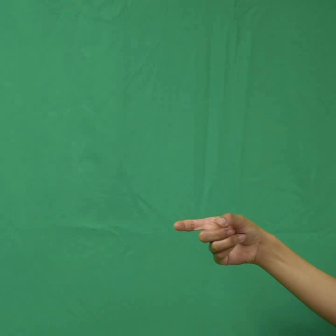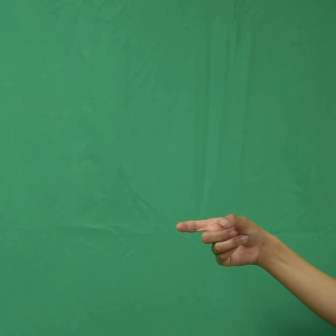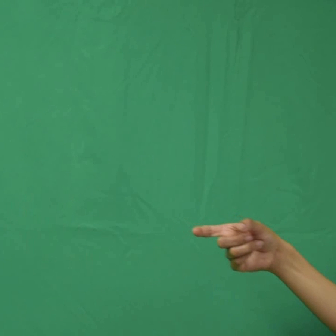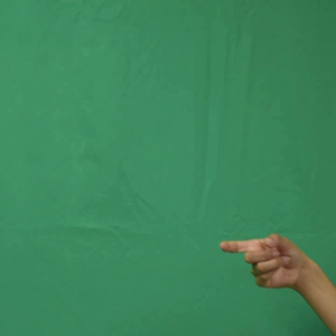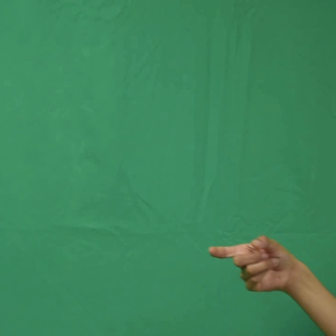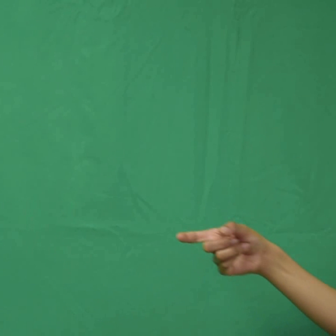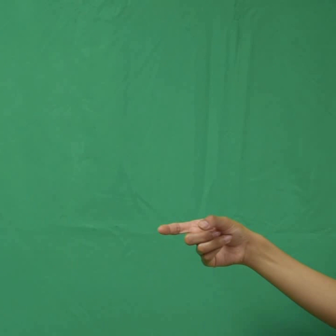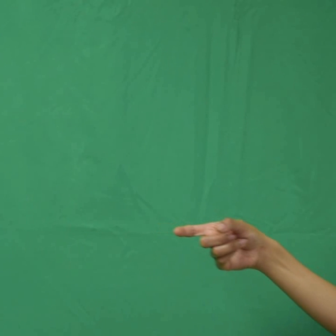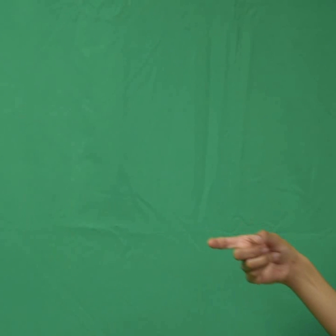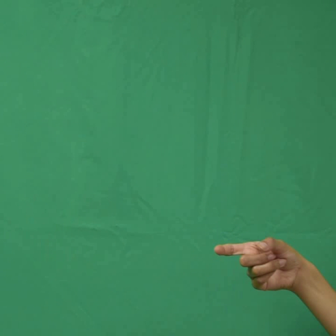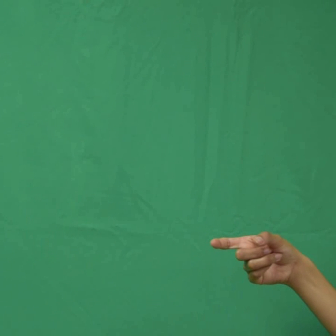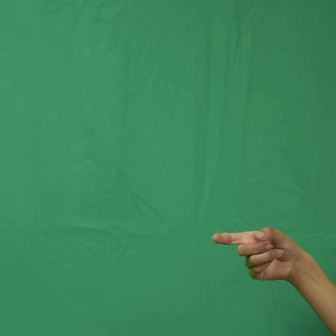X